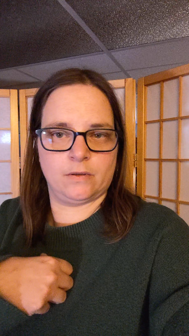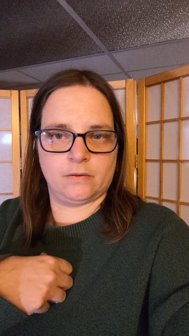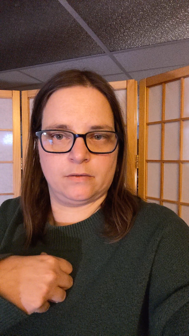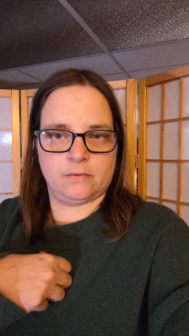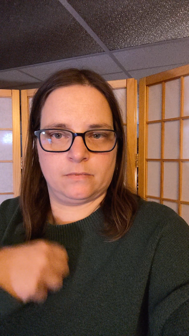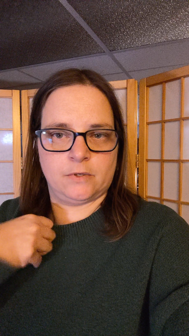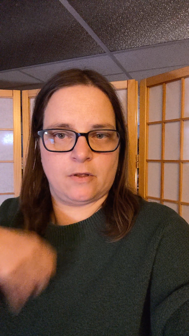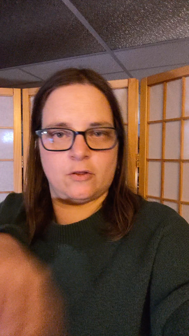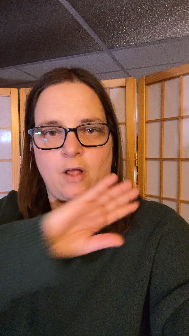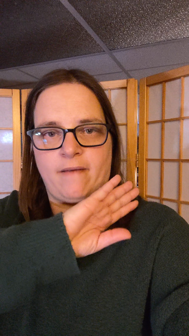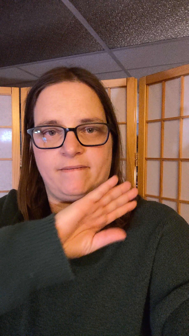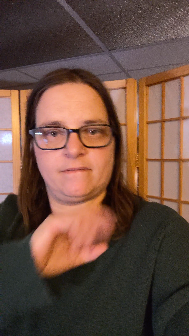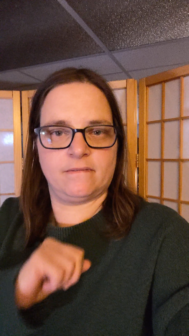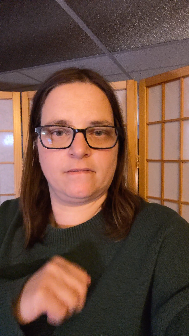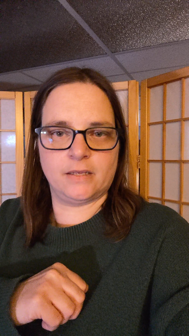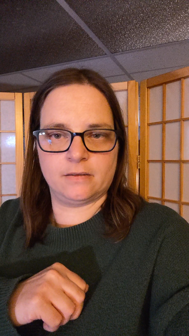scarf